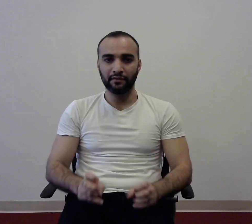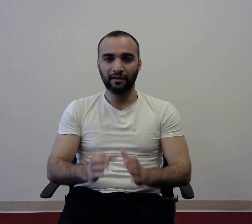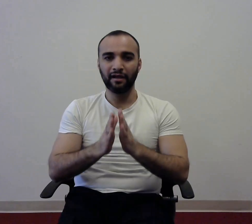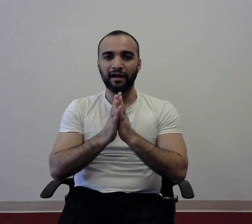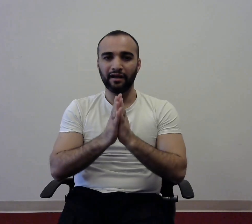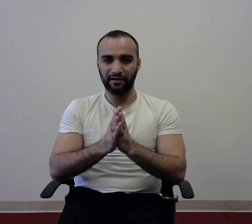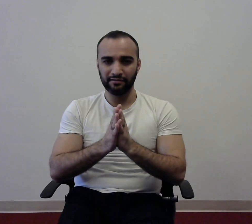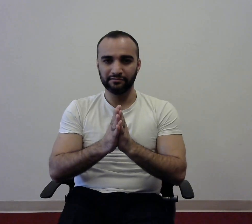xahiş